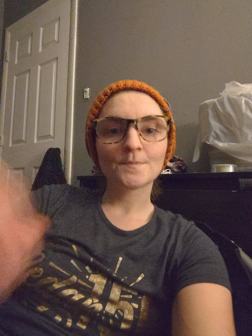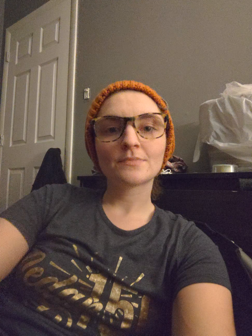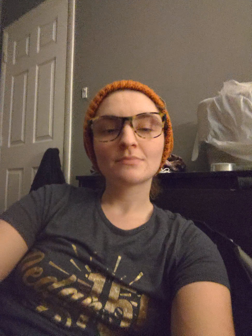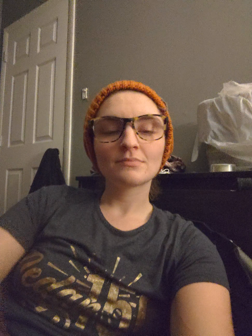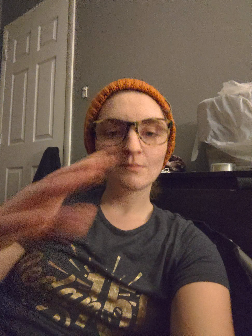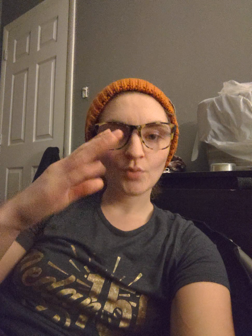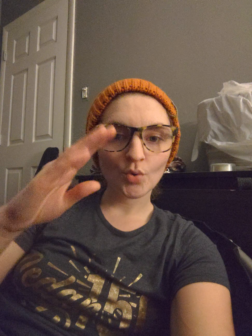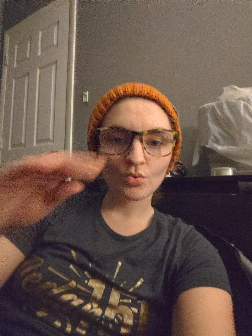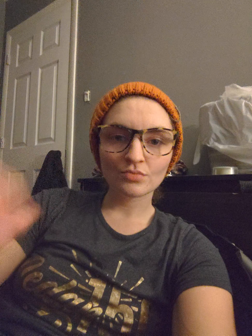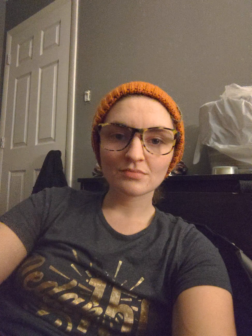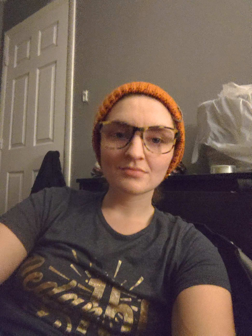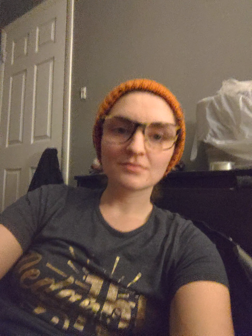blue